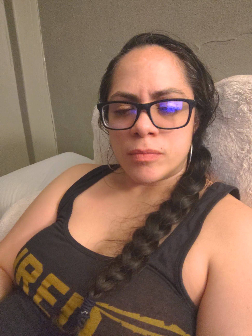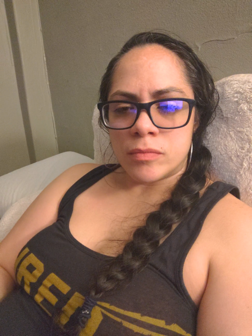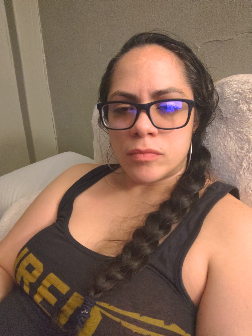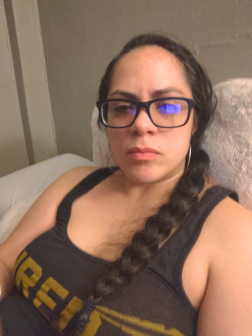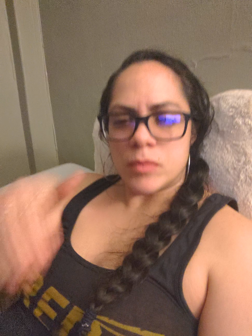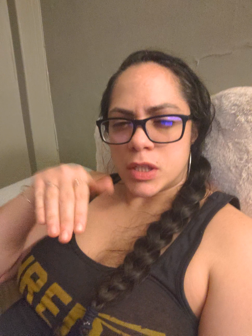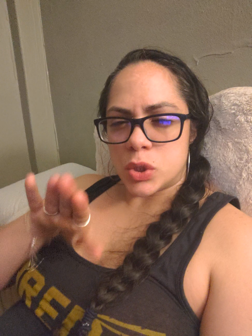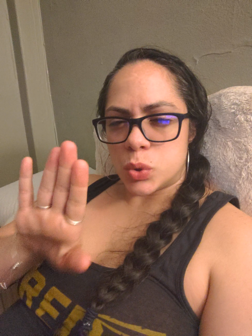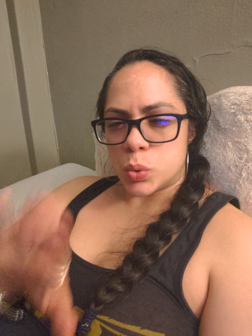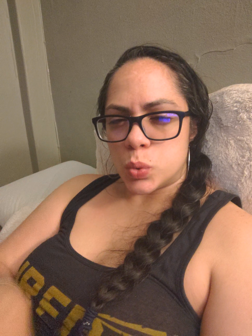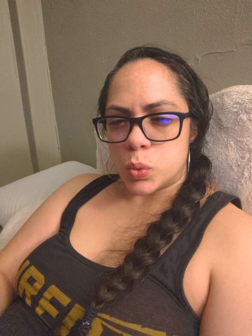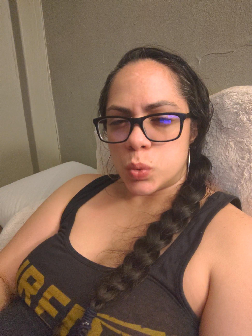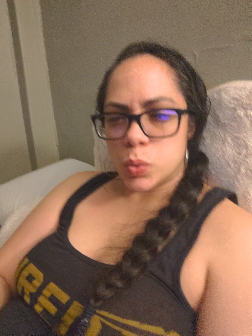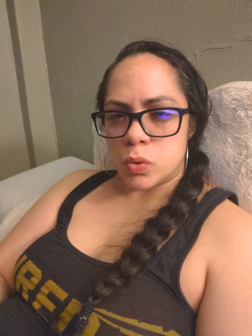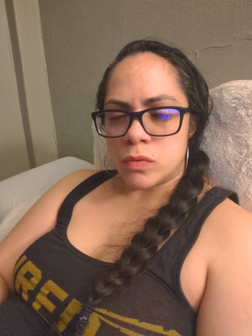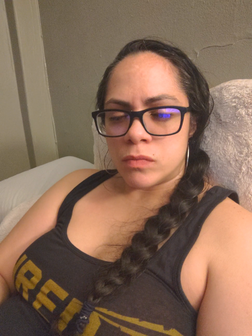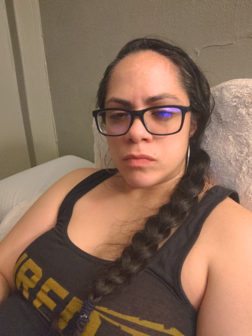into